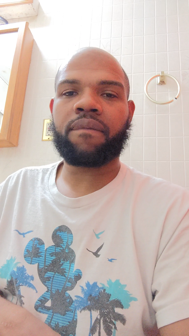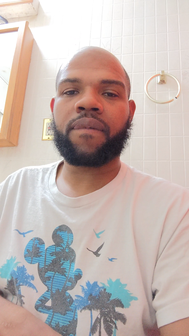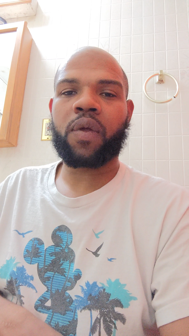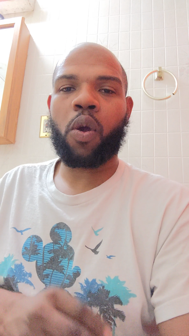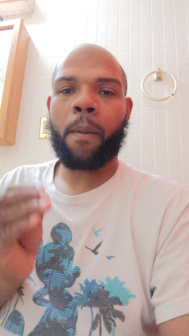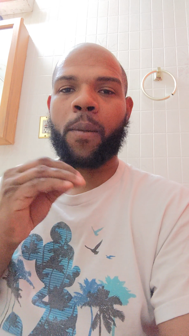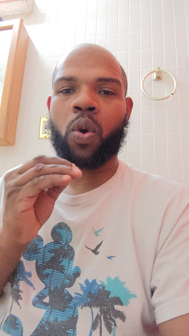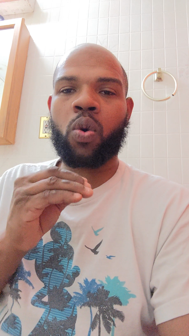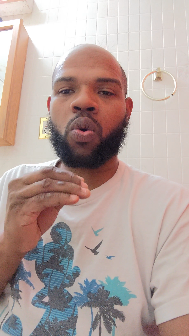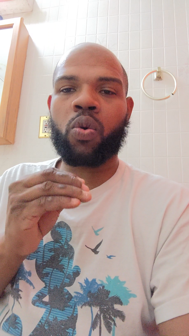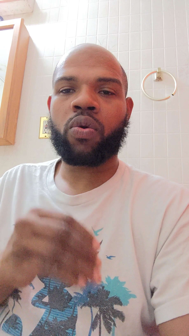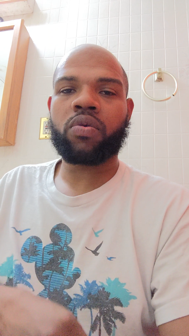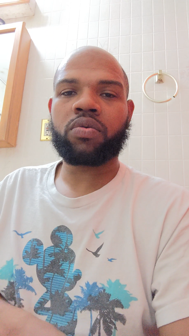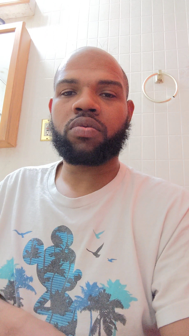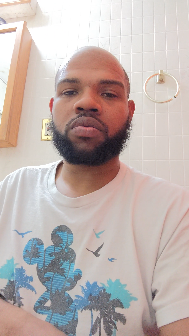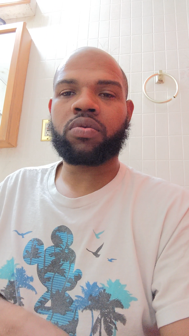more